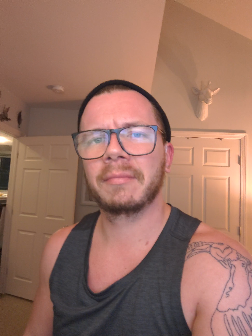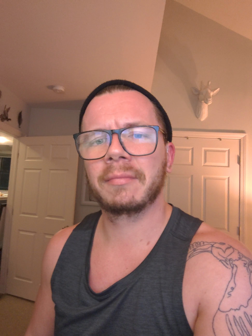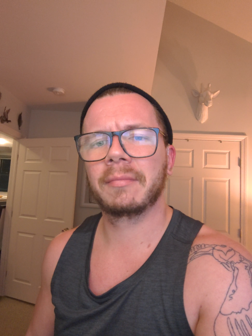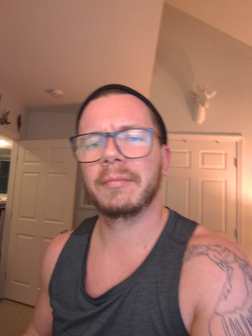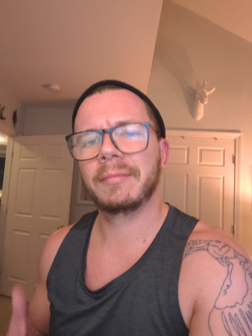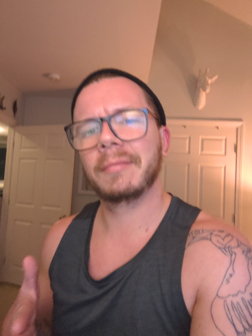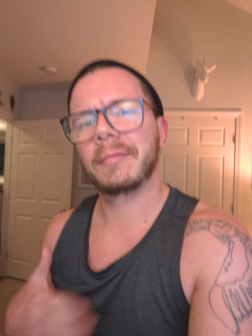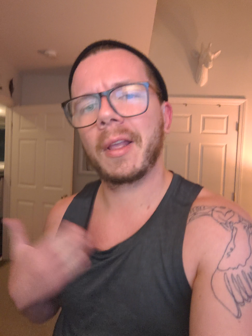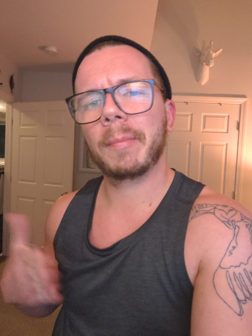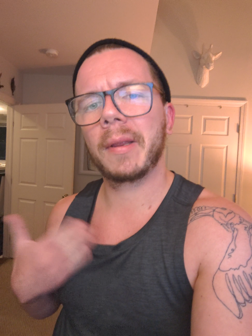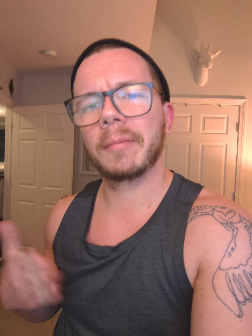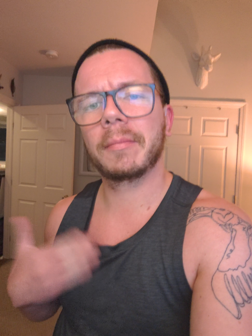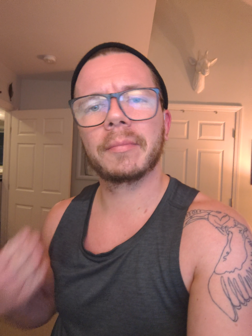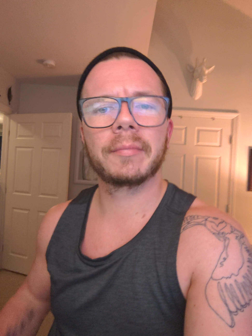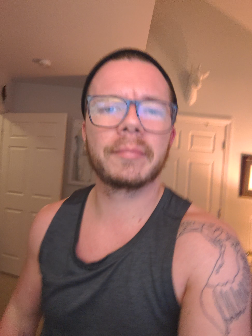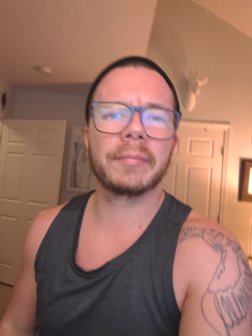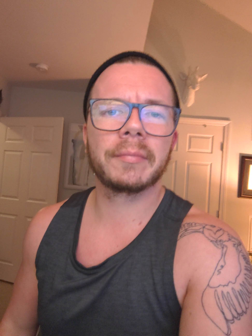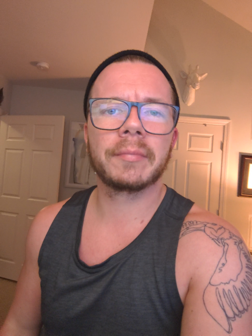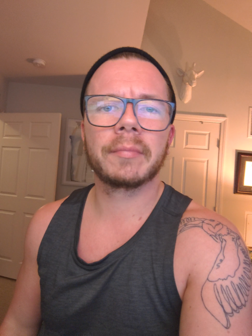happy